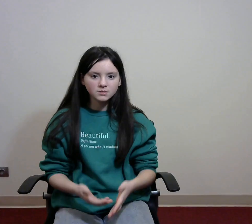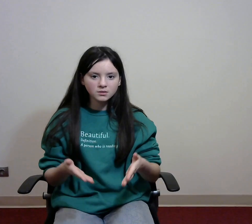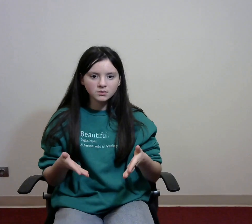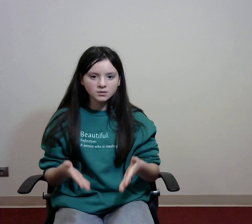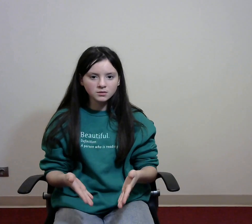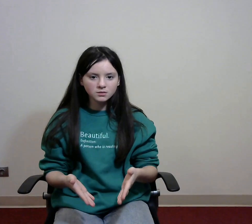burda